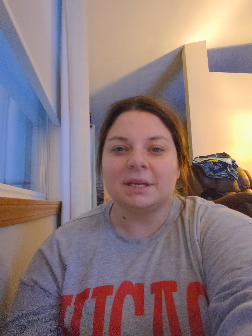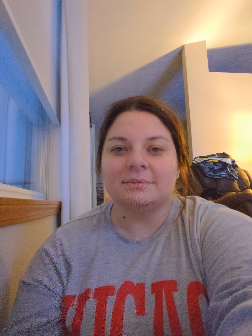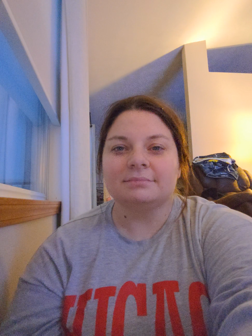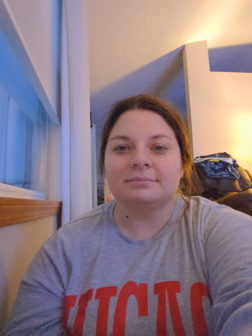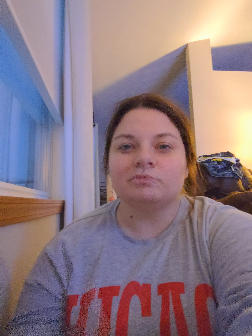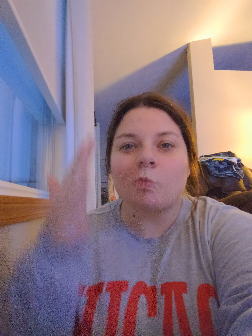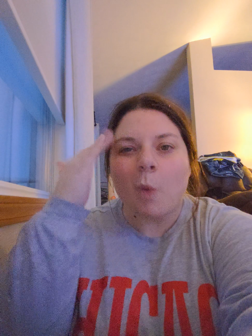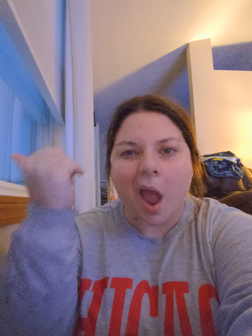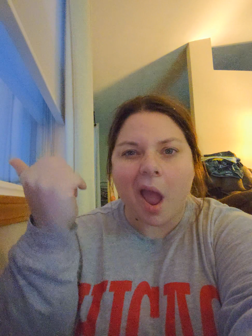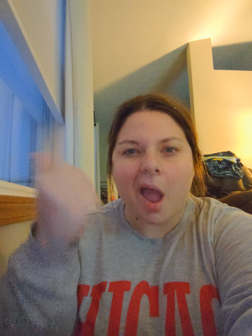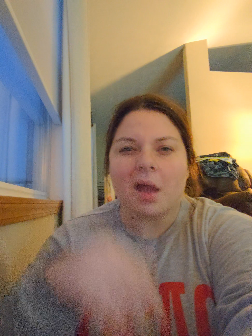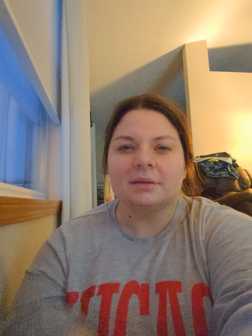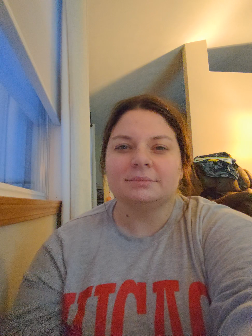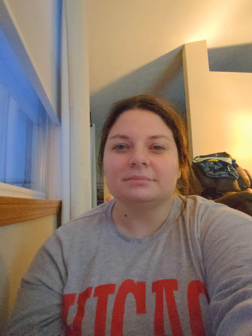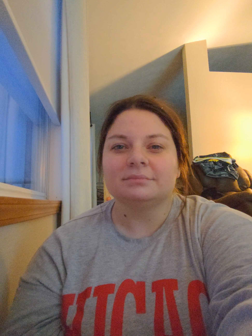why